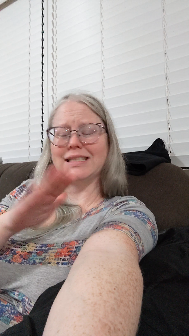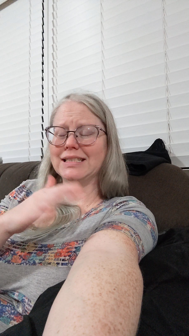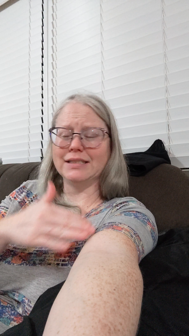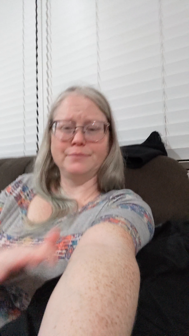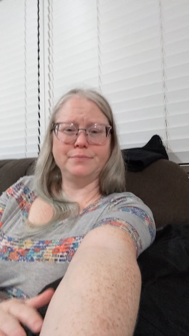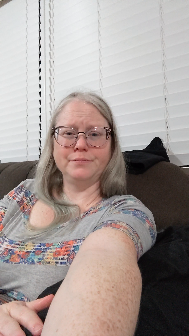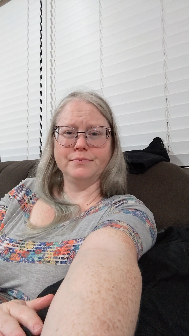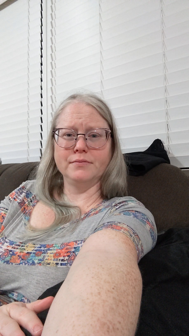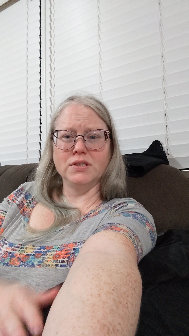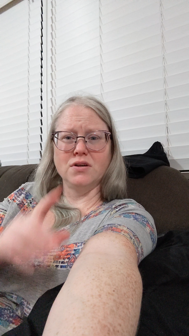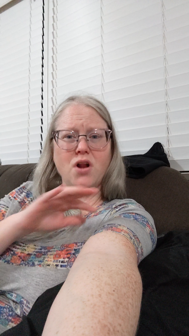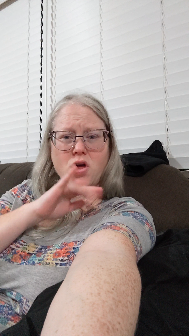naughty